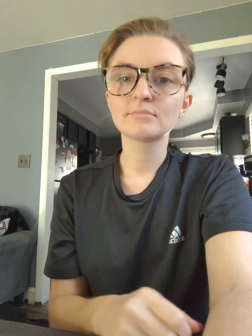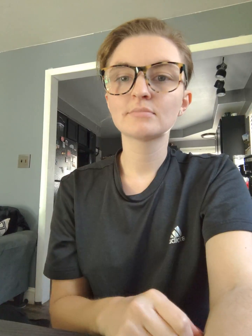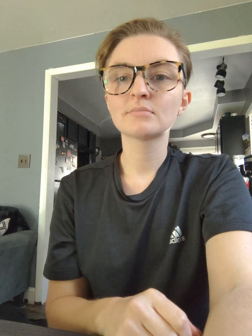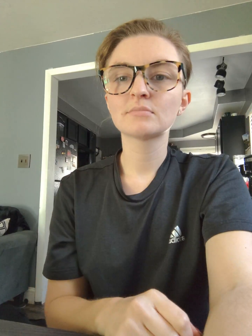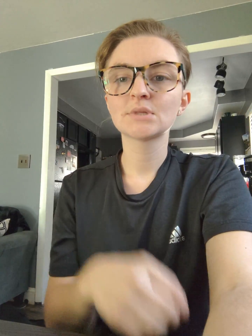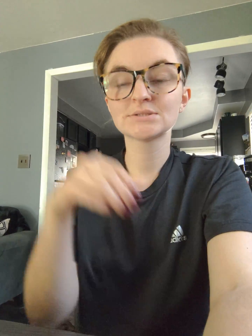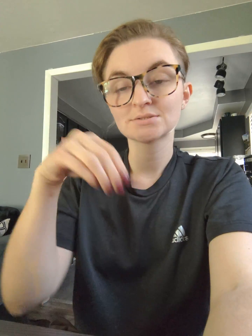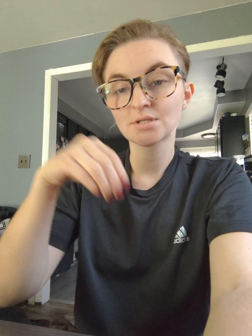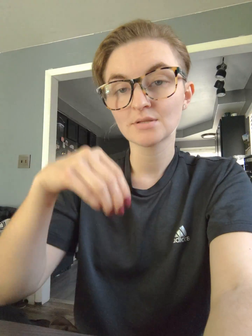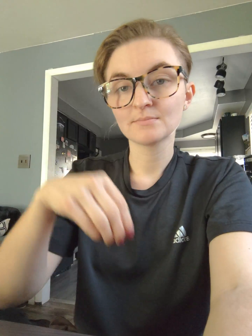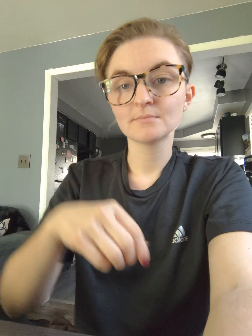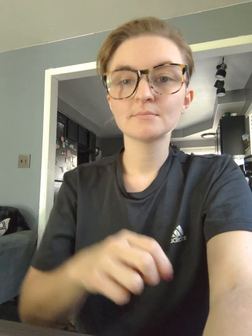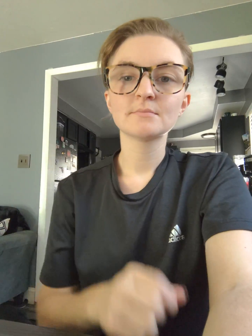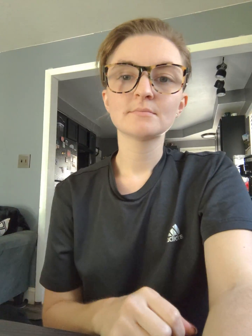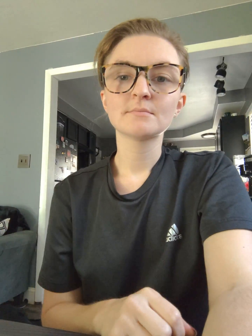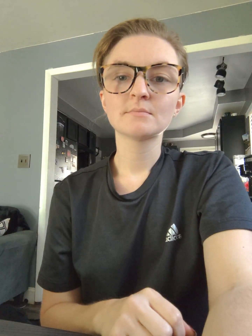inside